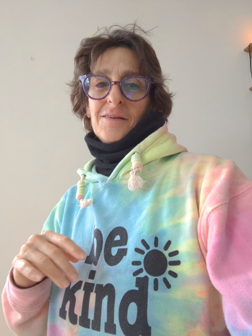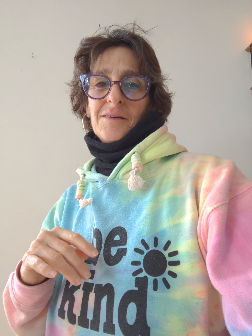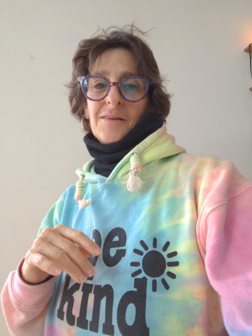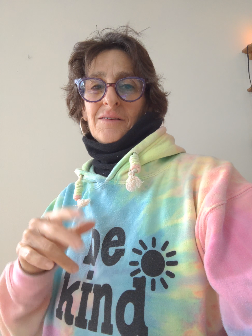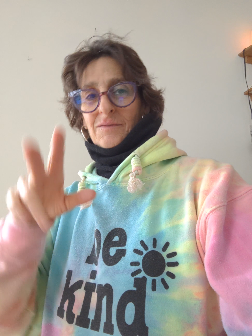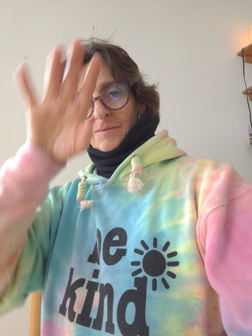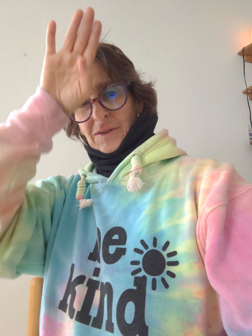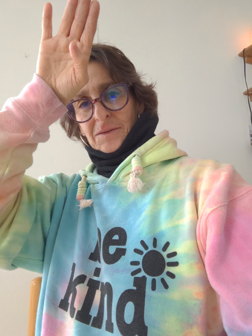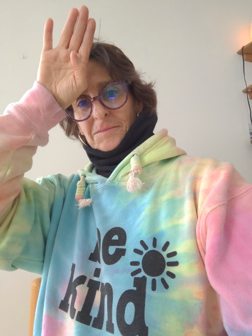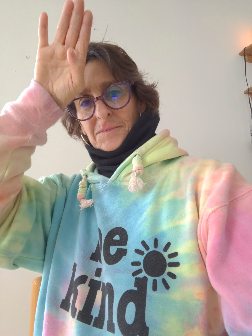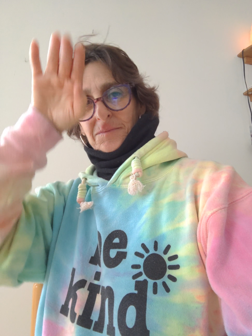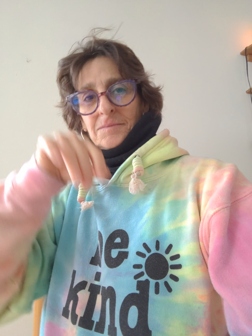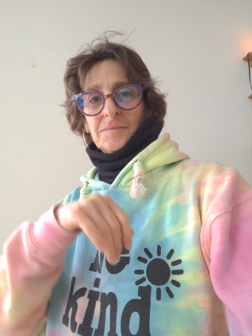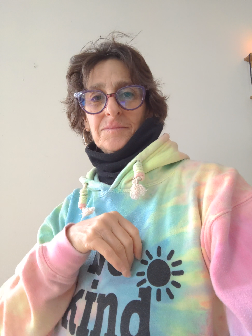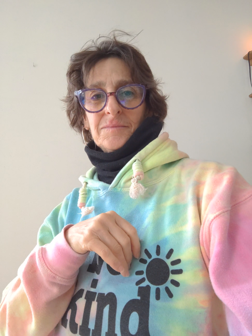fireman